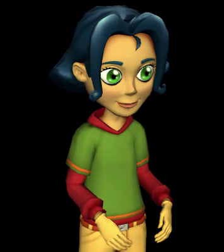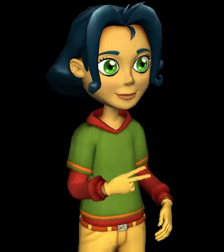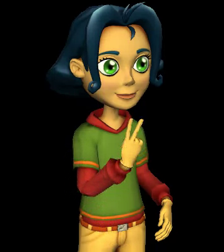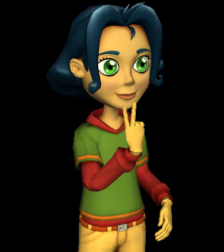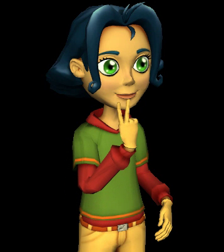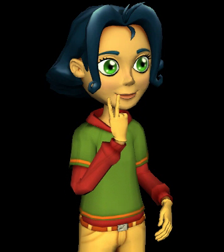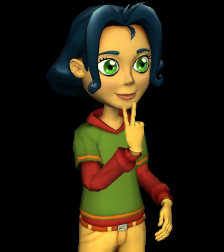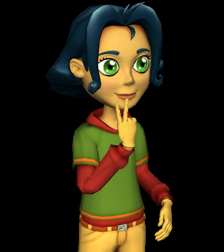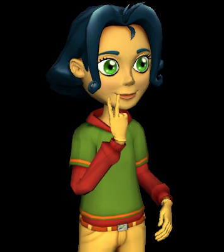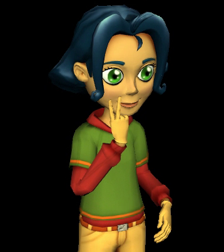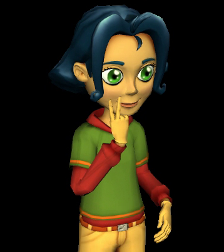يدخن